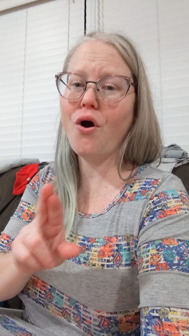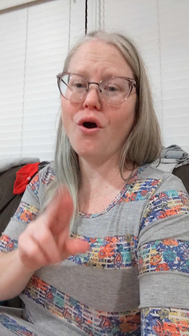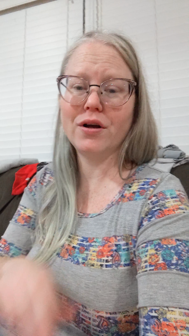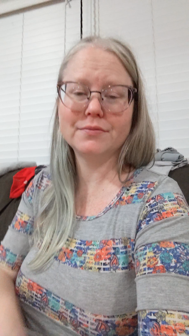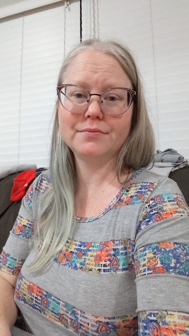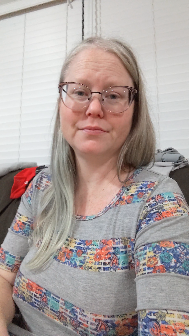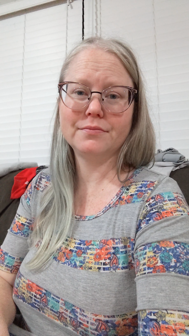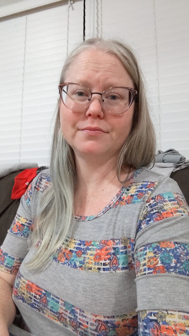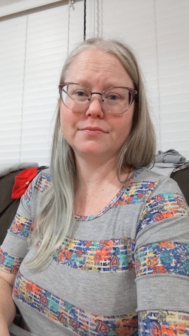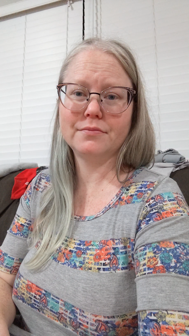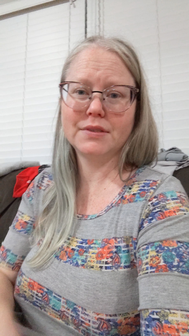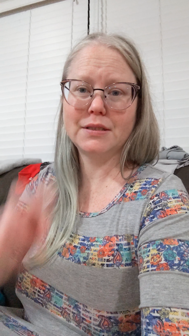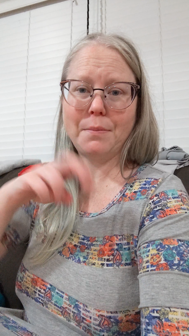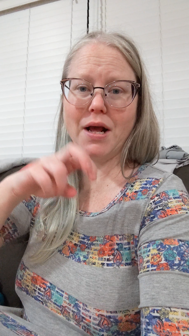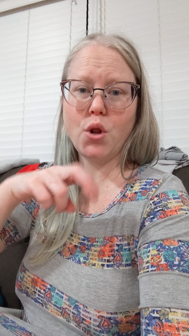potato